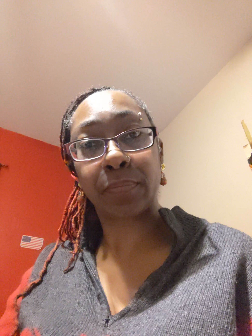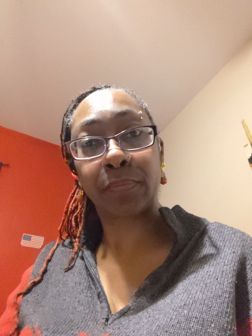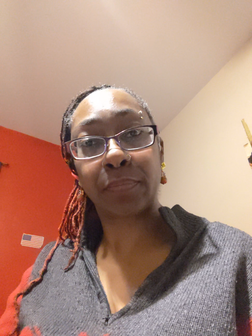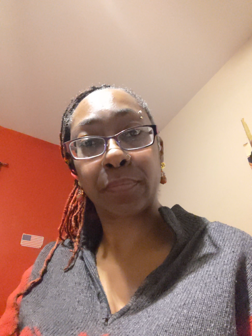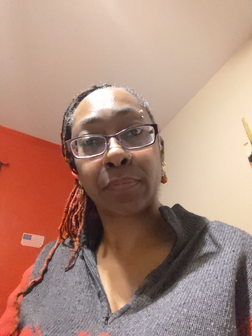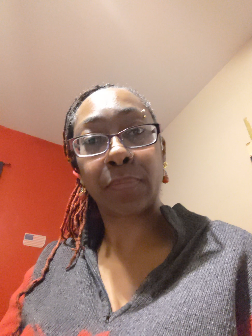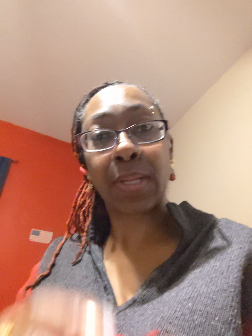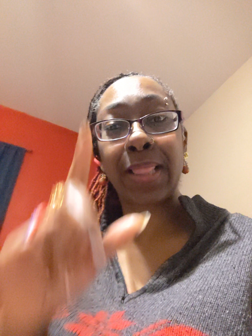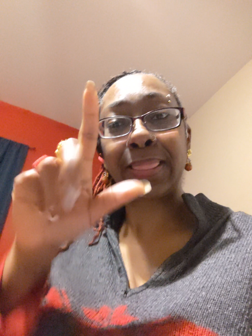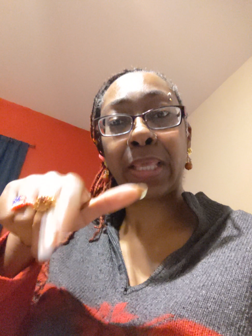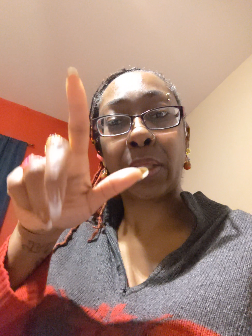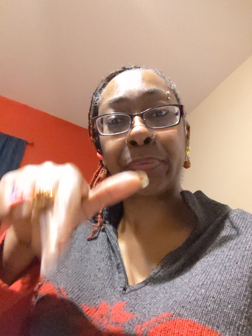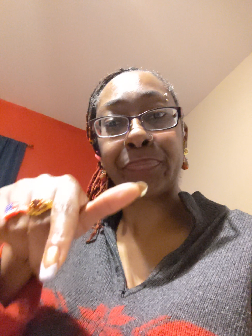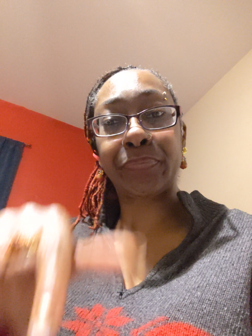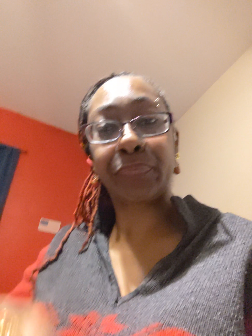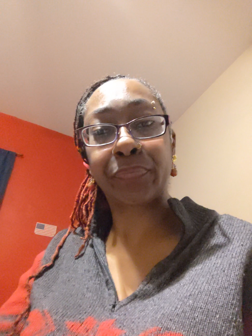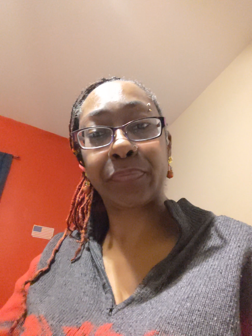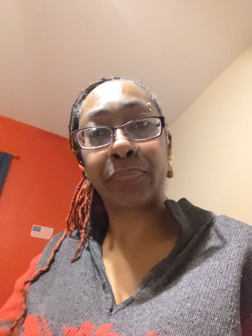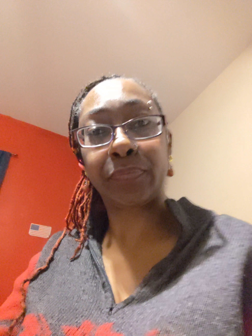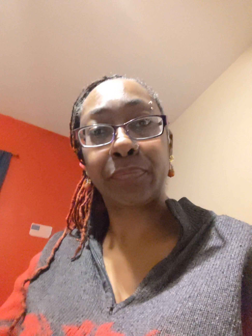later